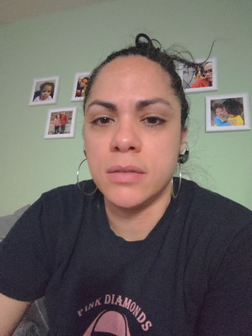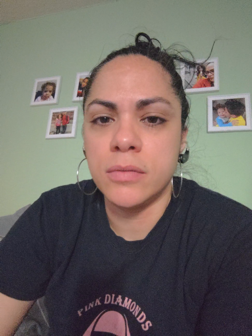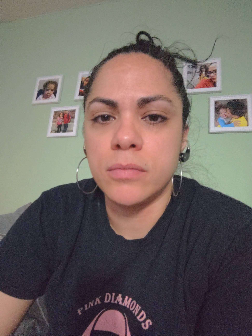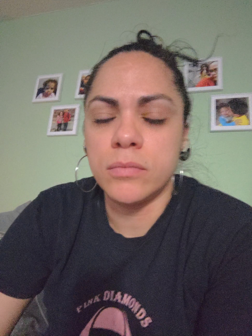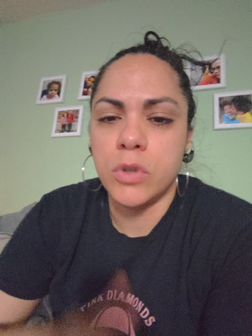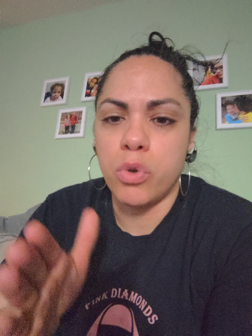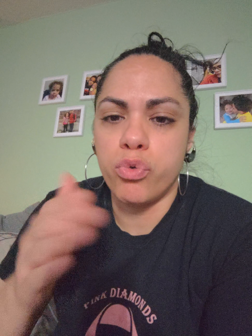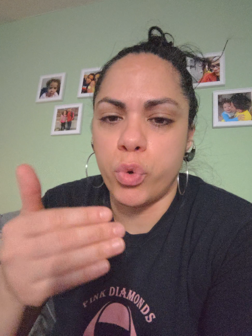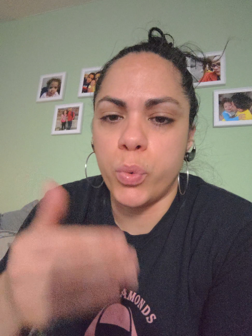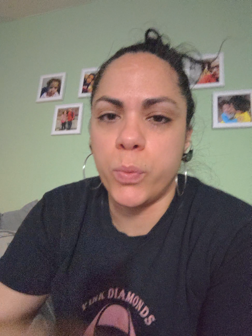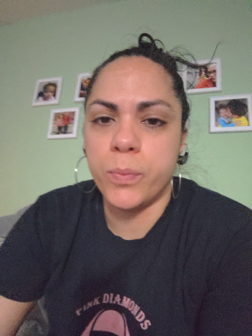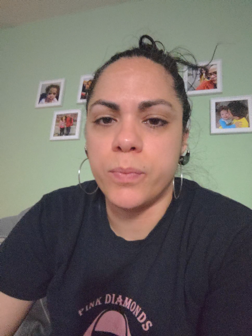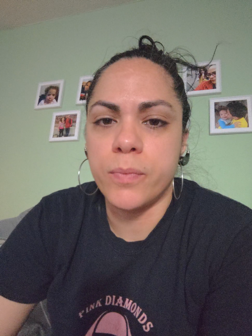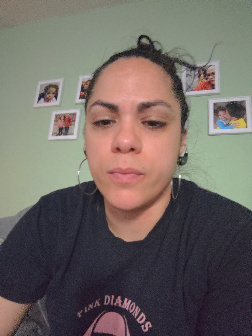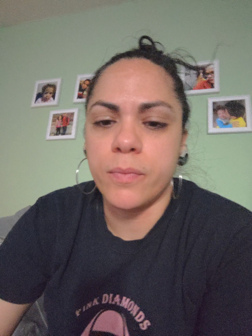room